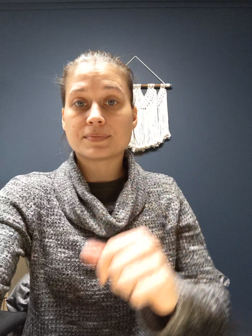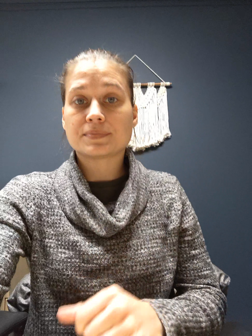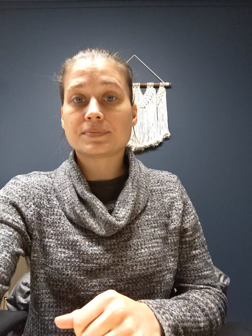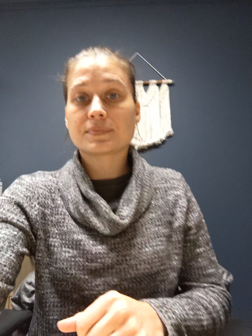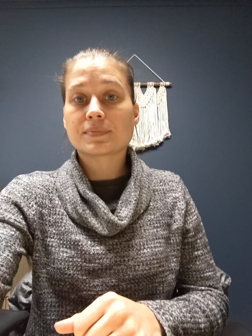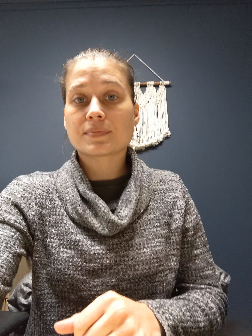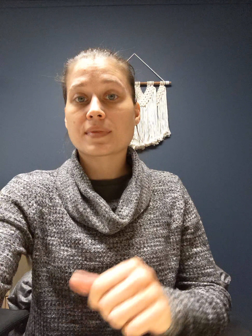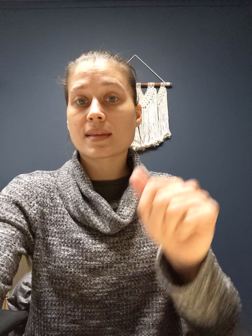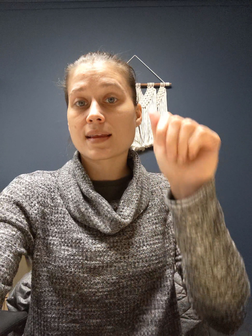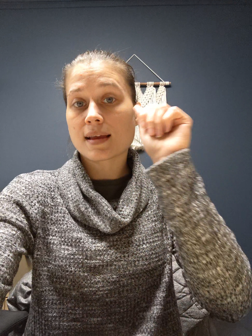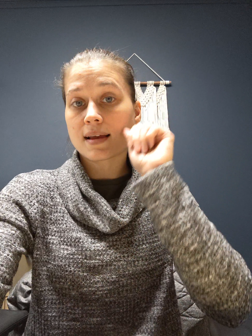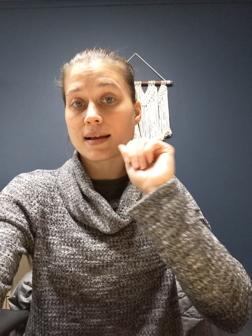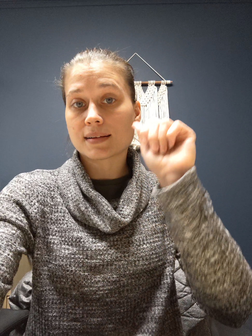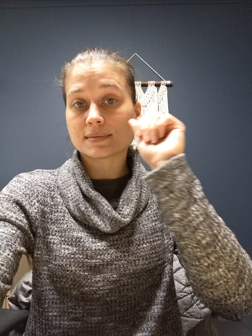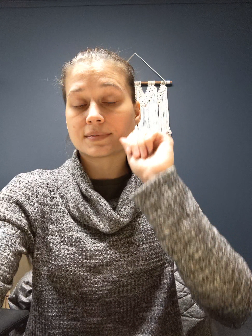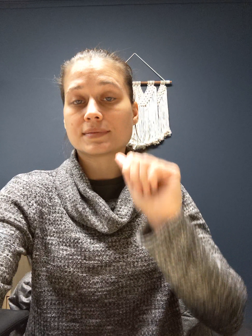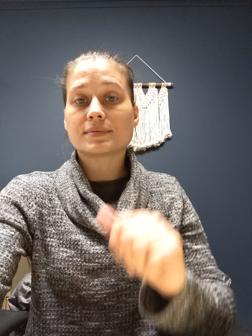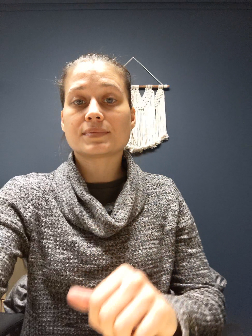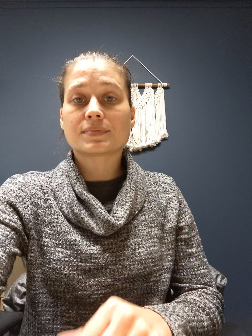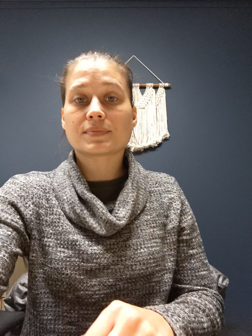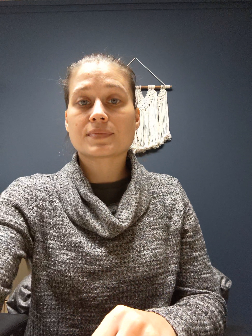aunt